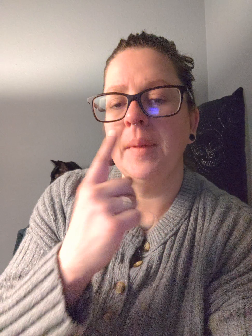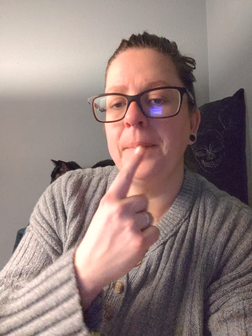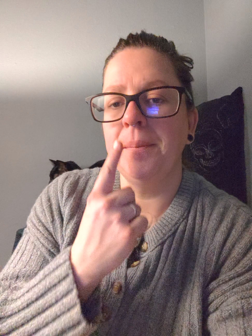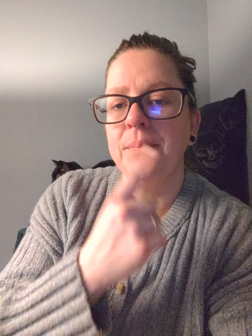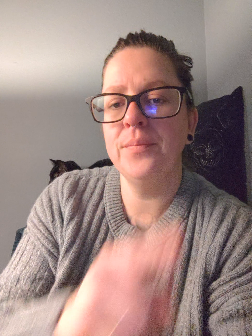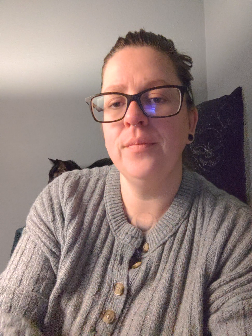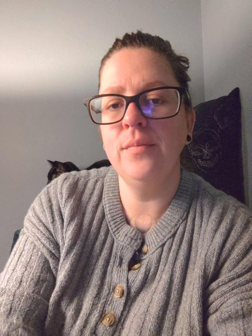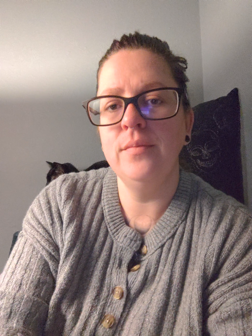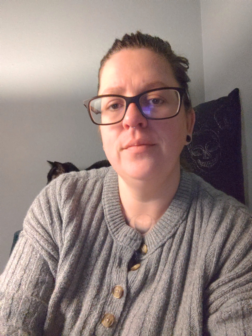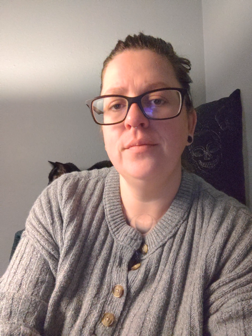lips